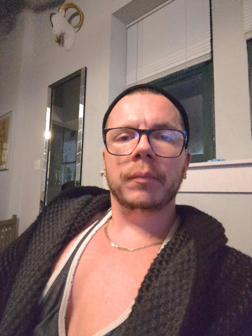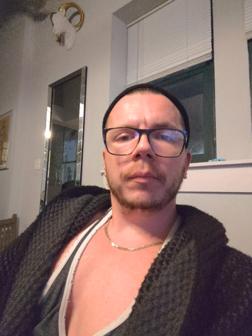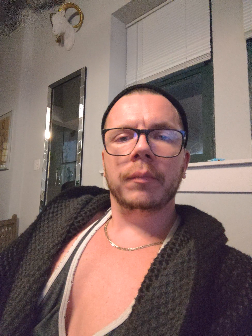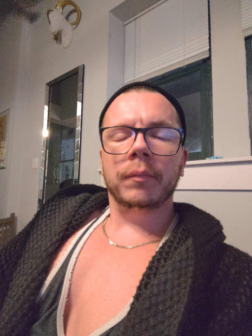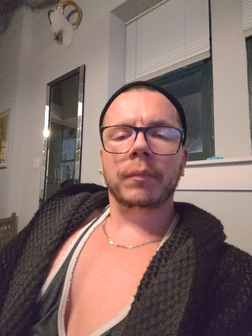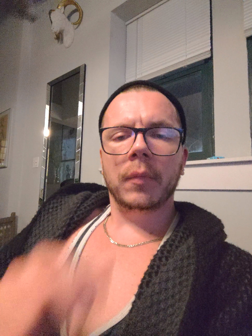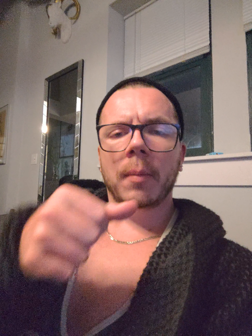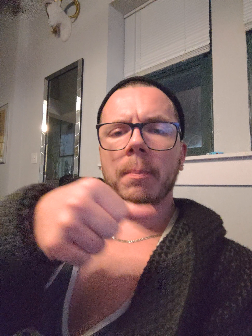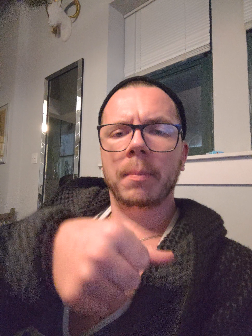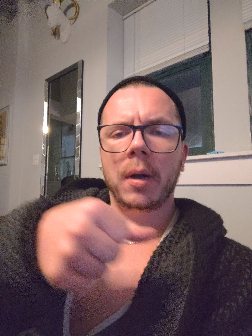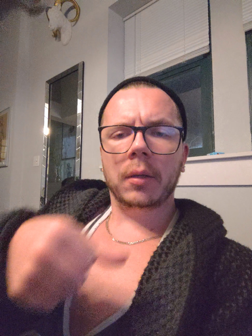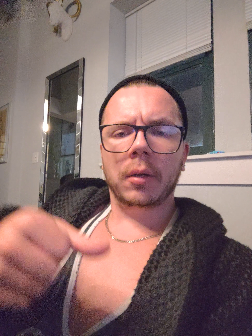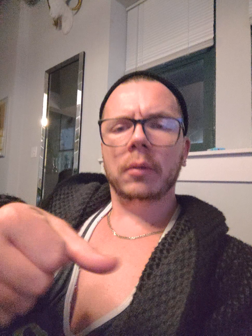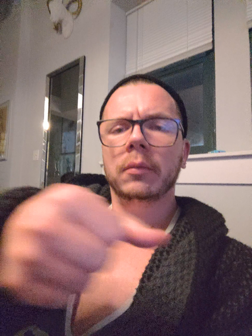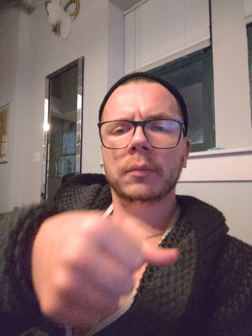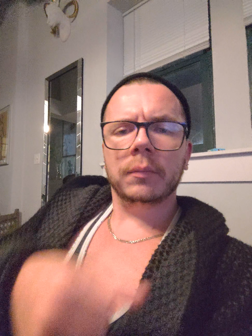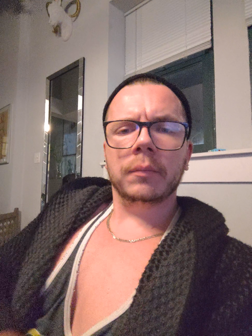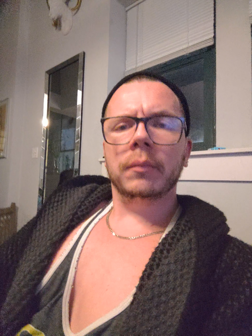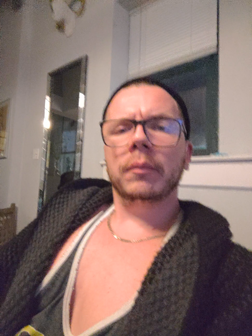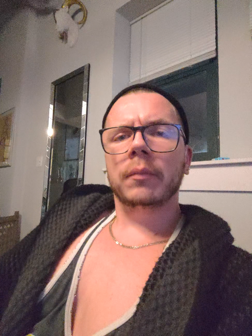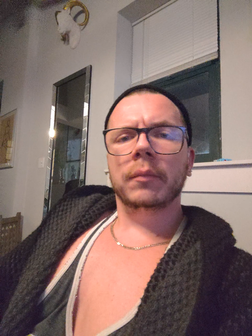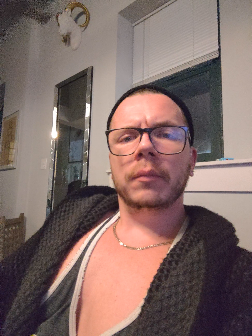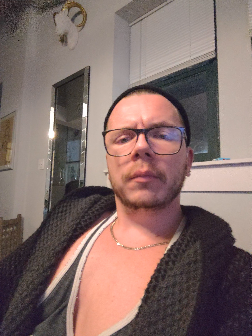puzzle